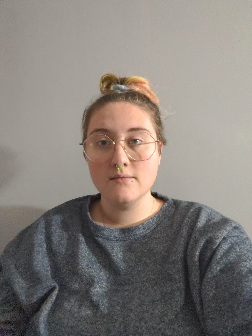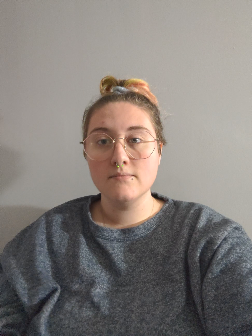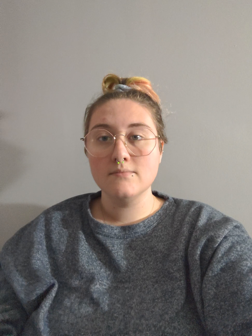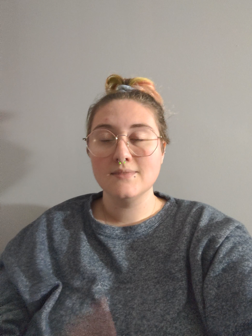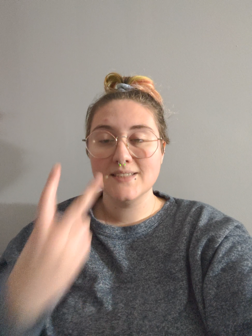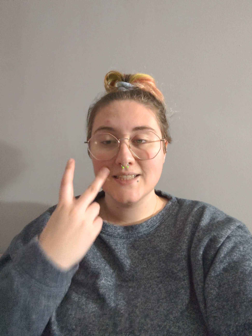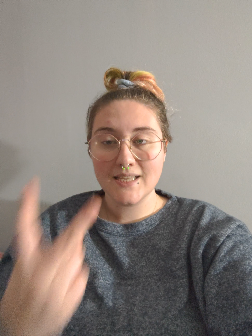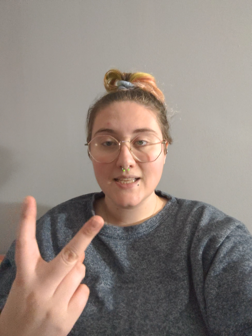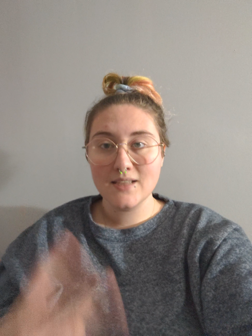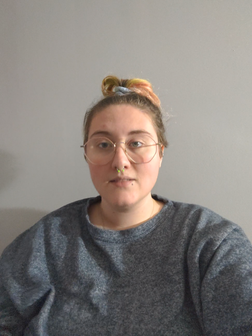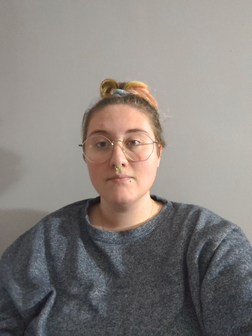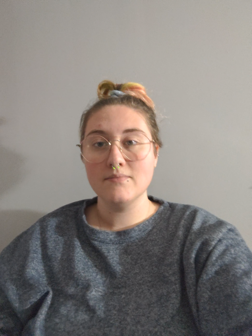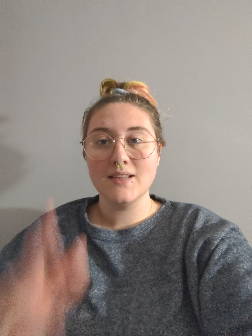see